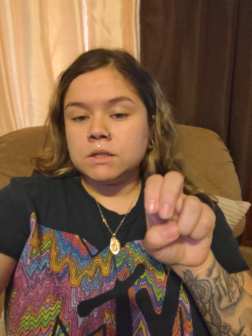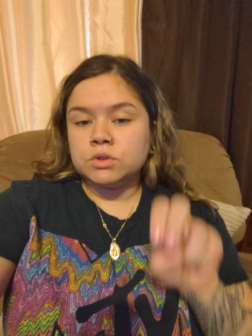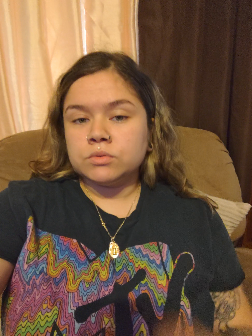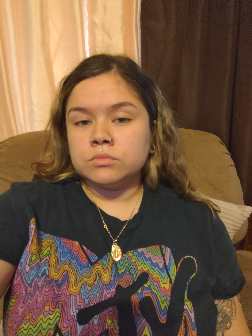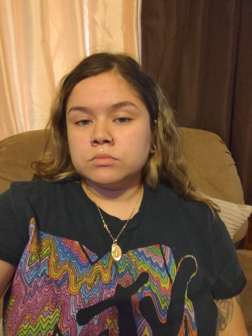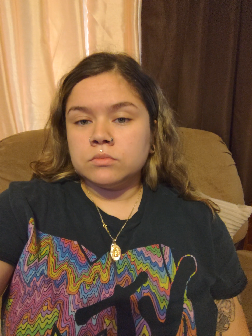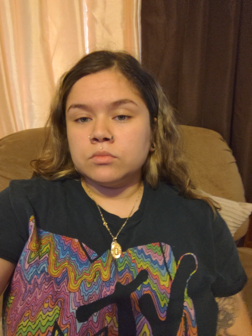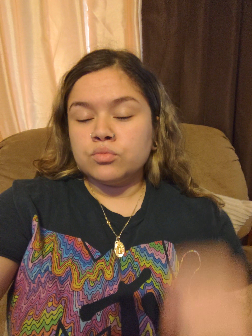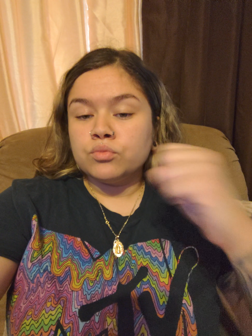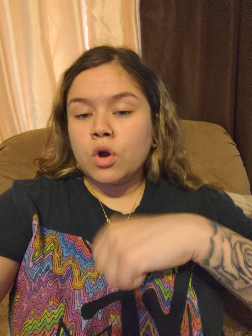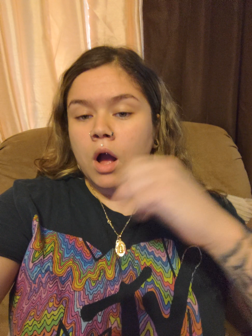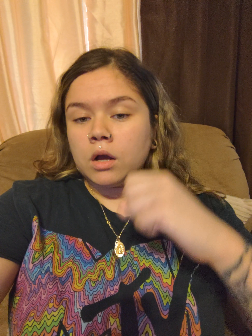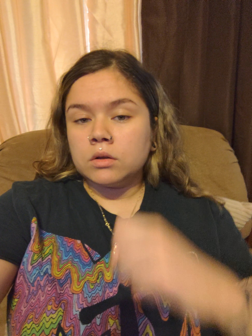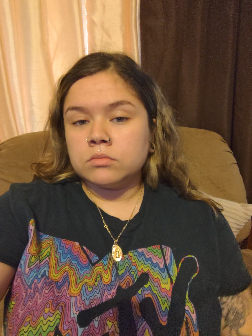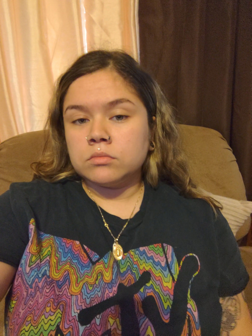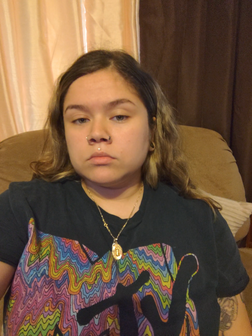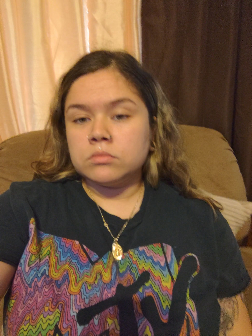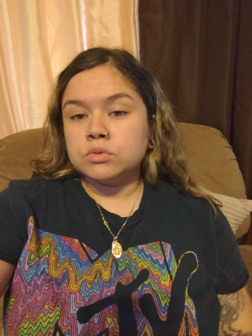rock